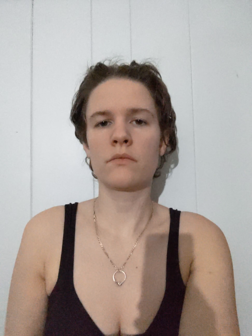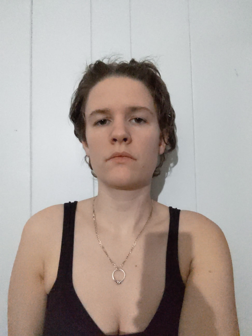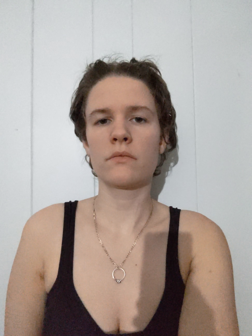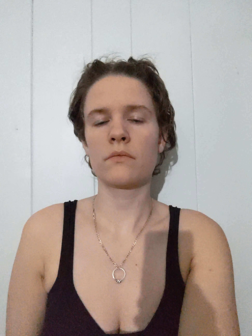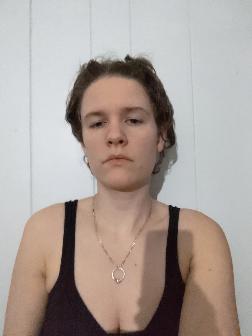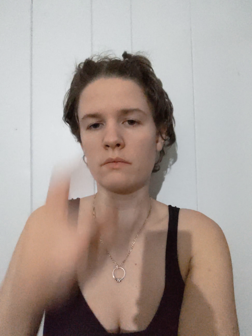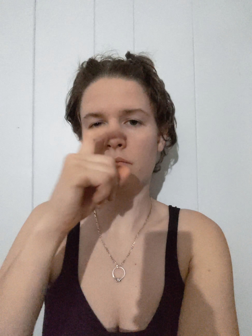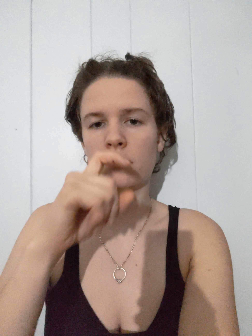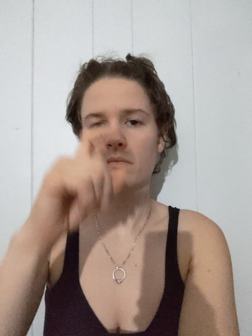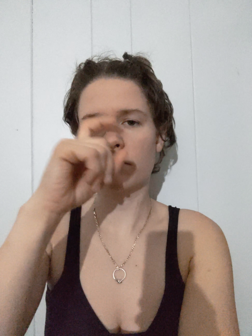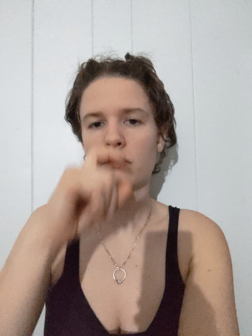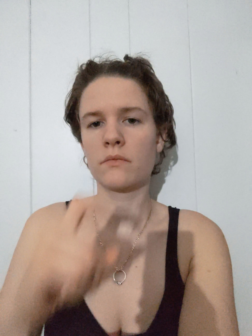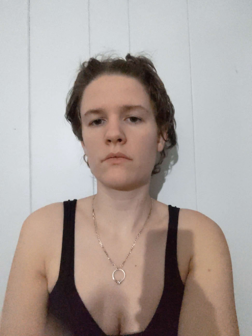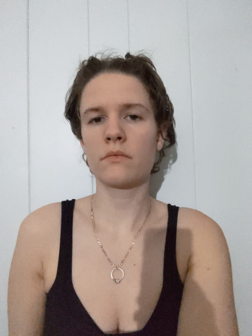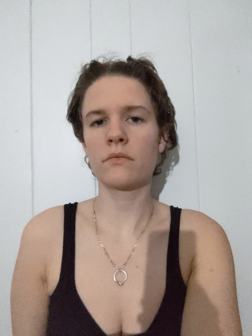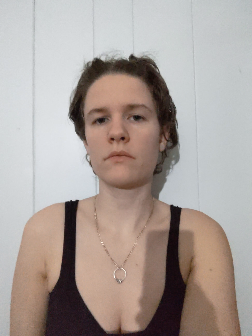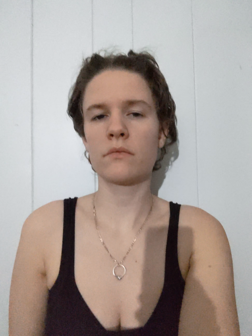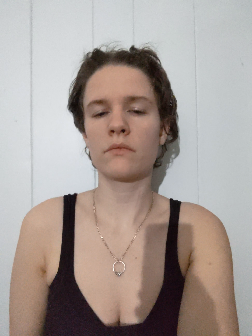doll